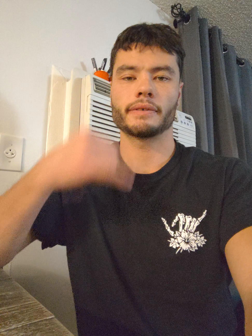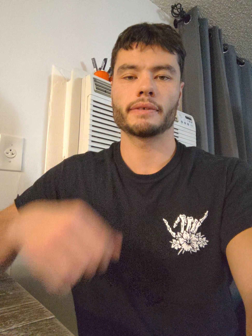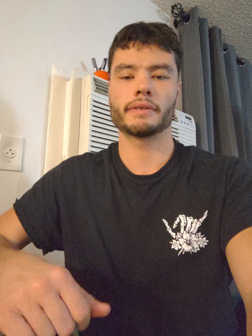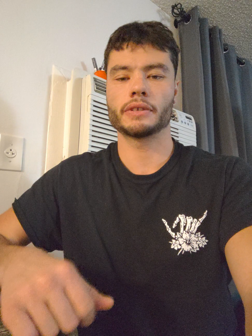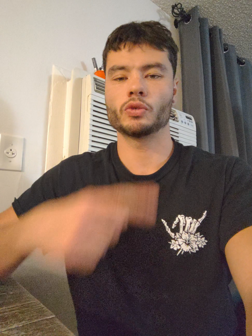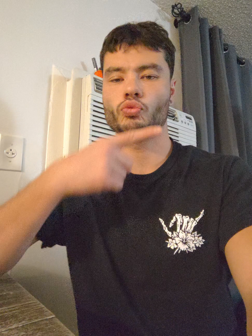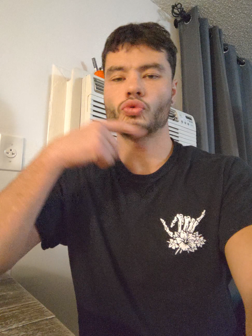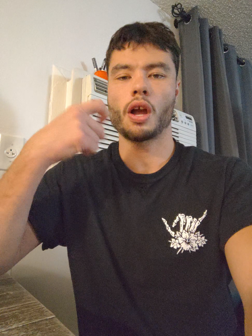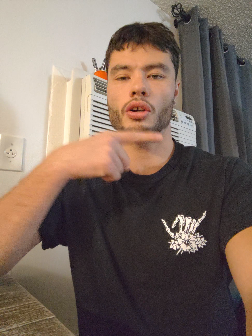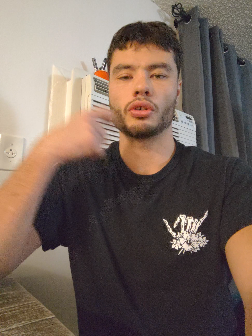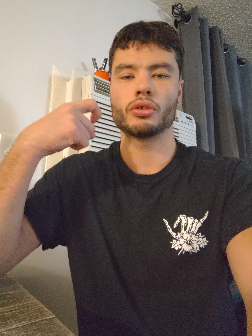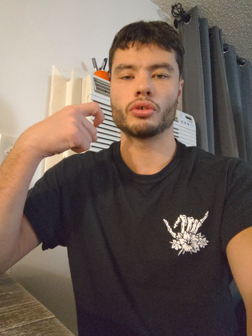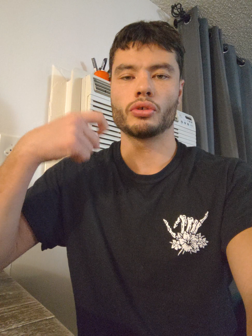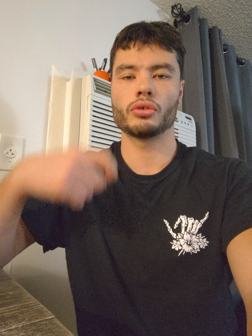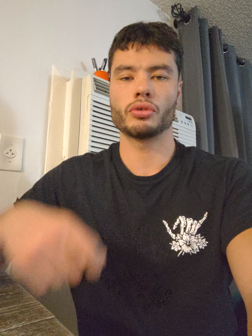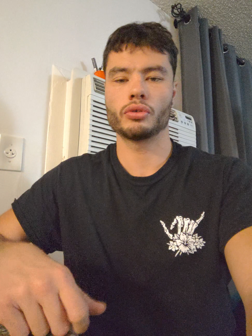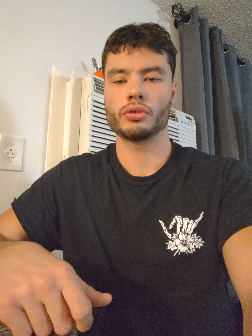dryer